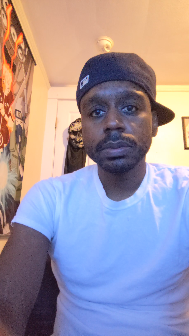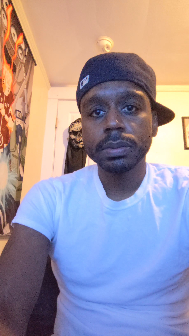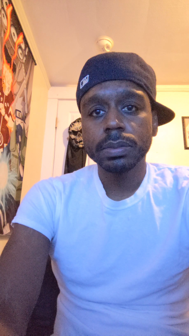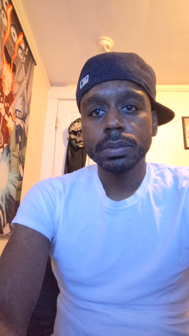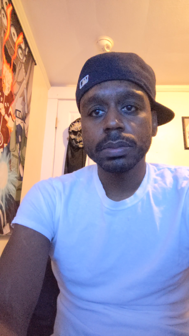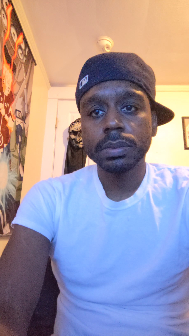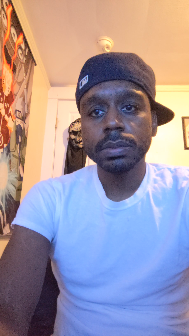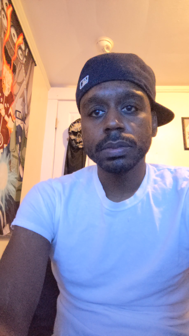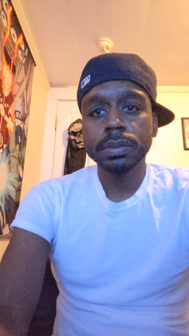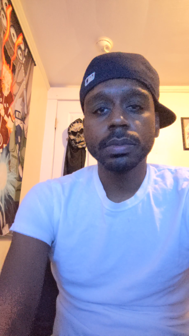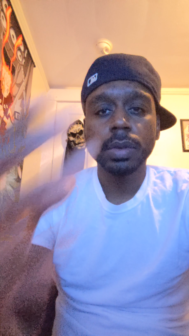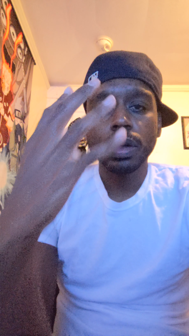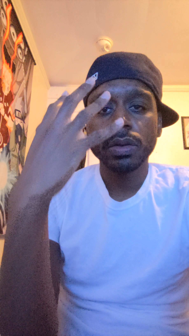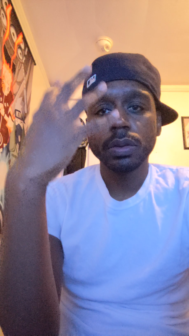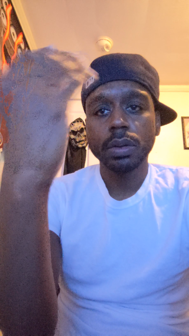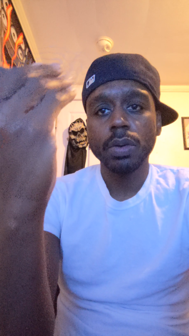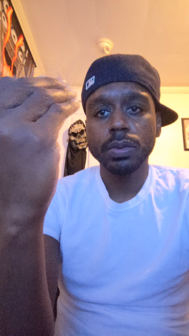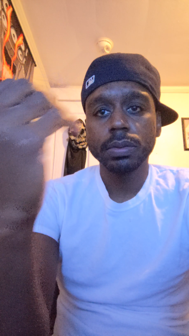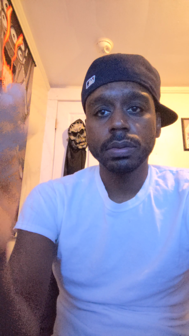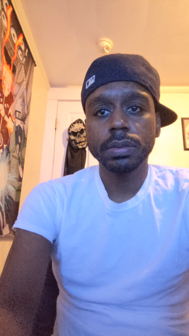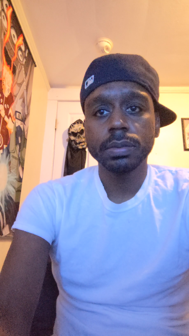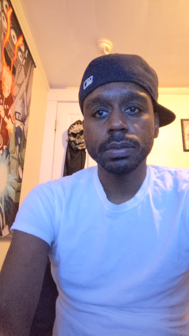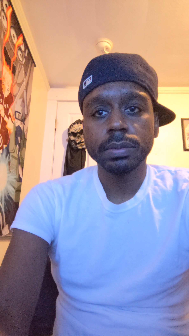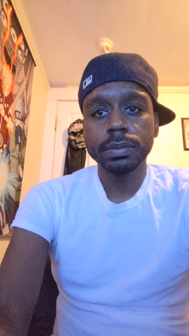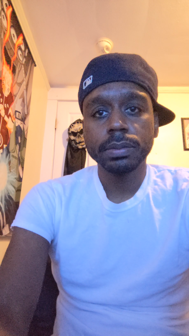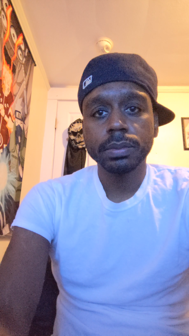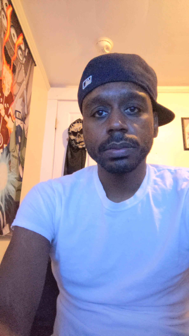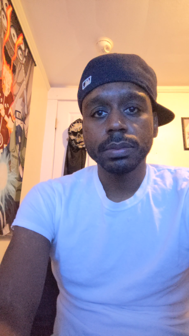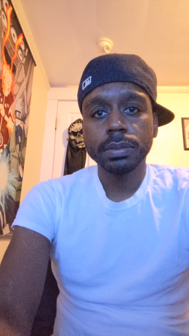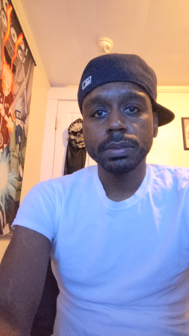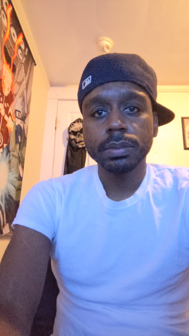going to